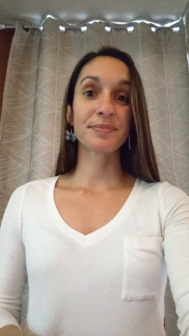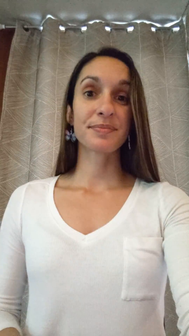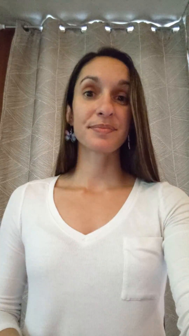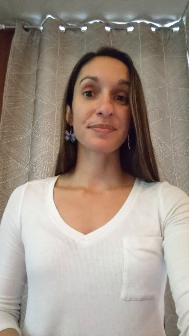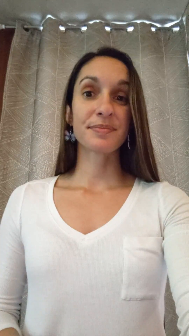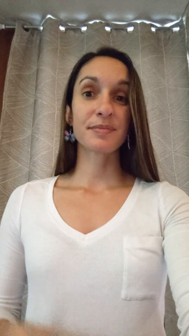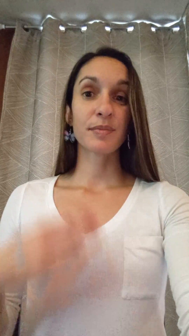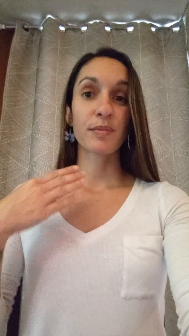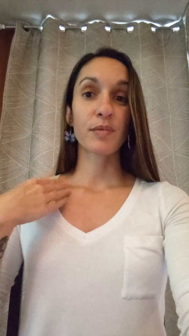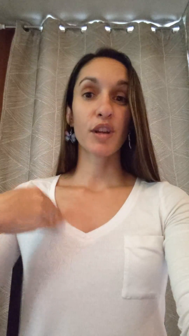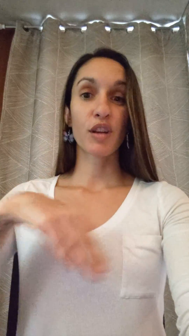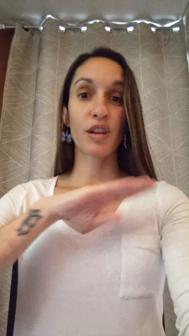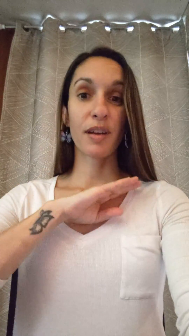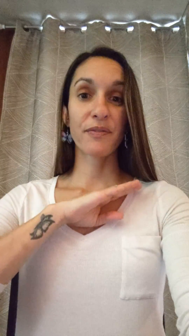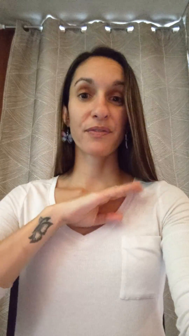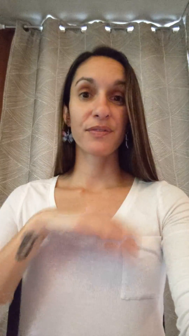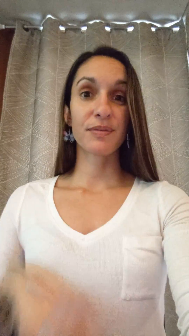scarf